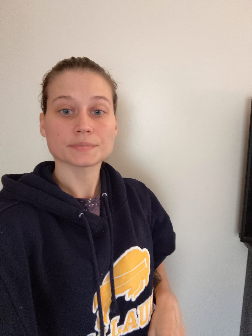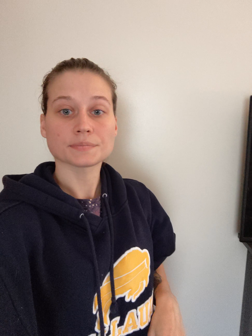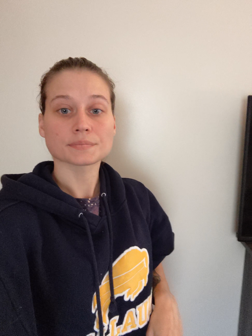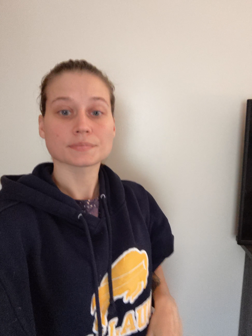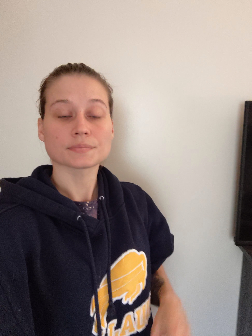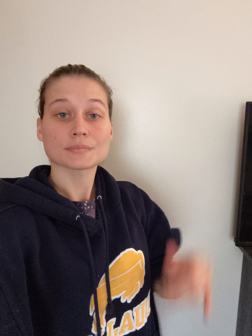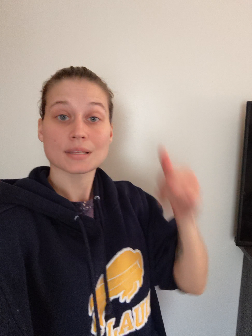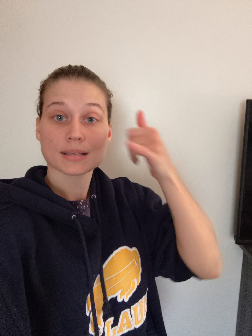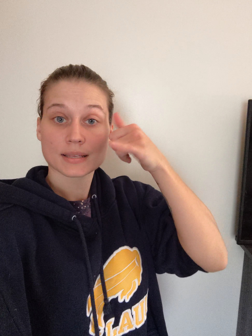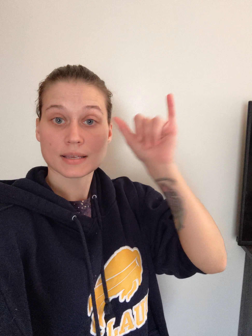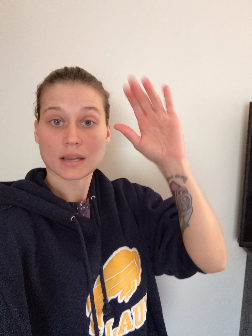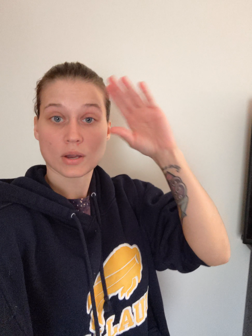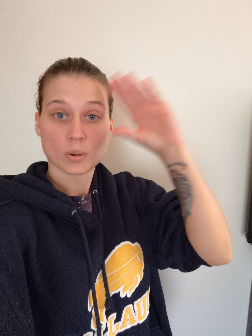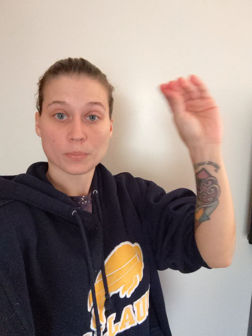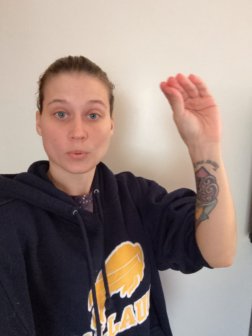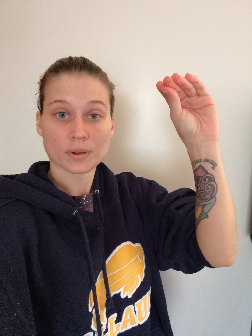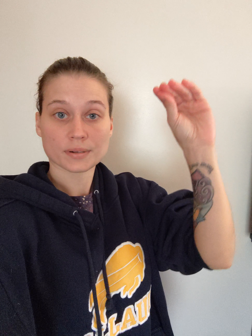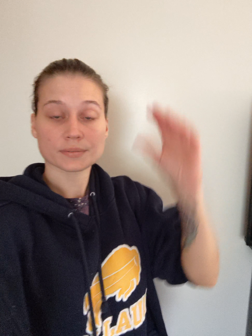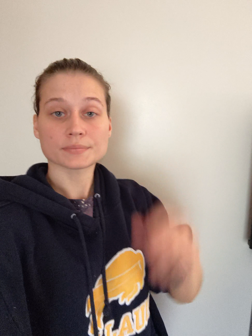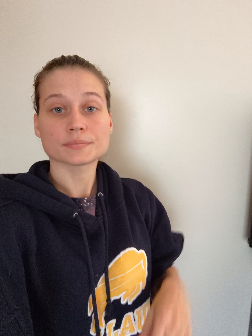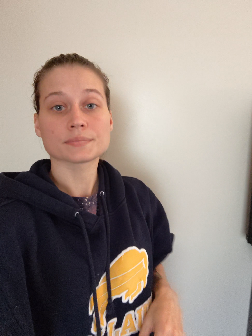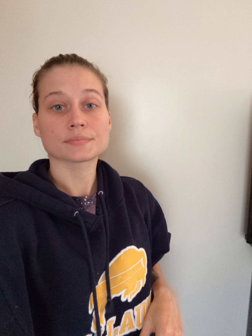cowboy